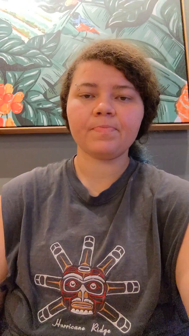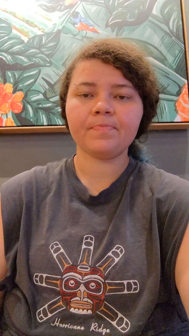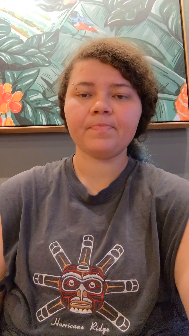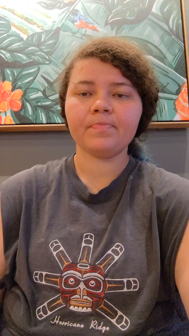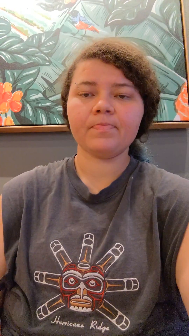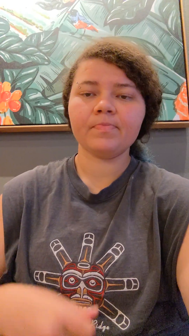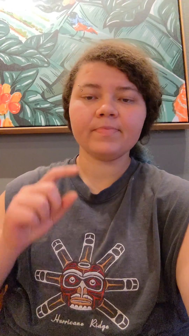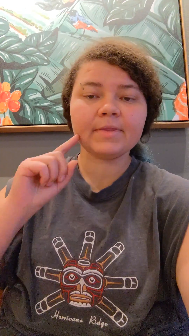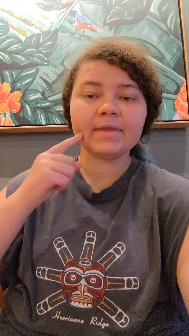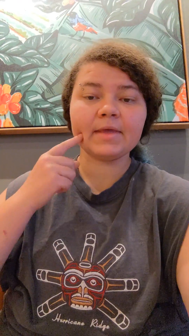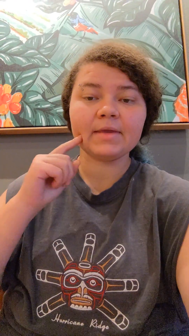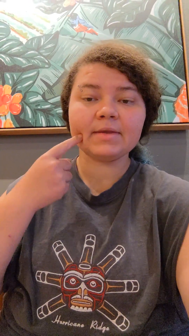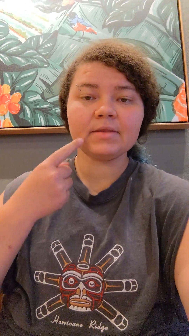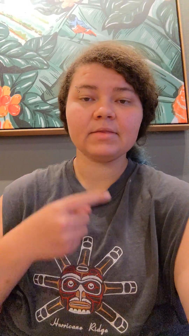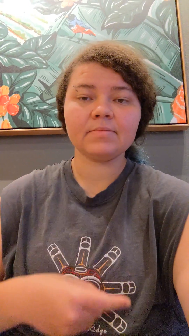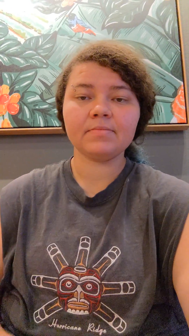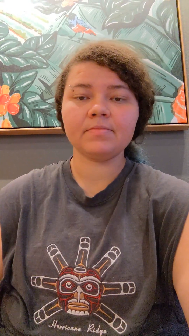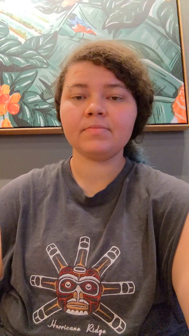candy